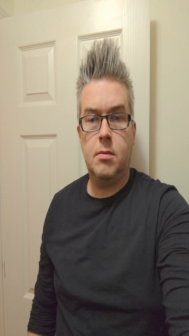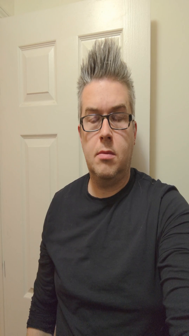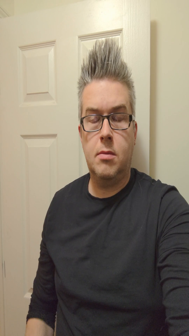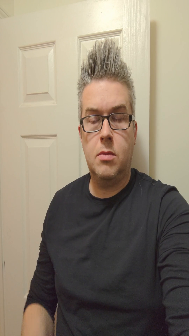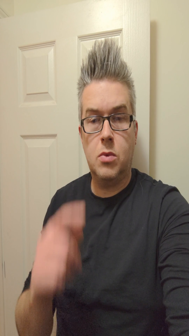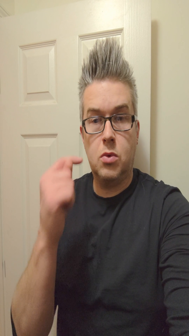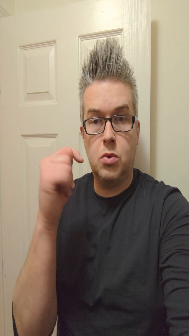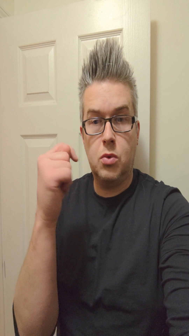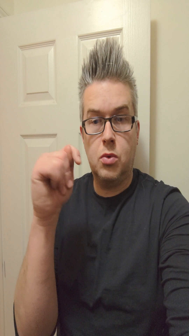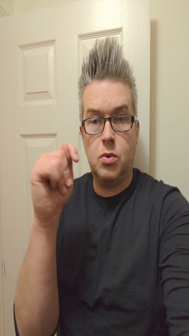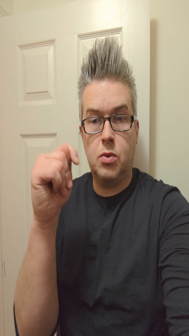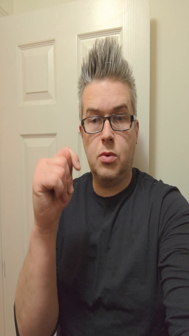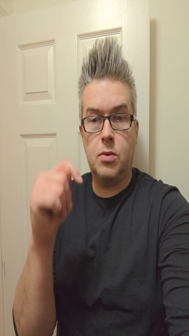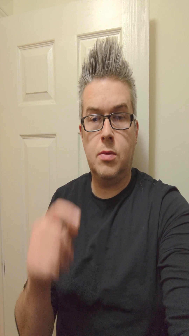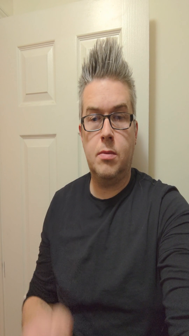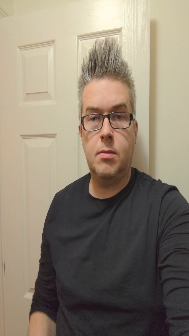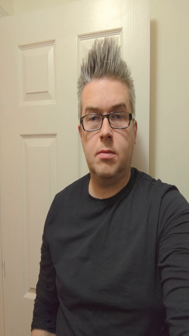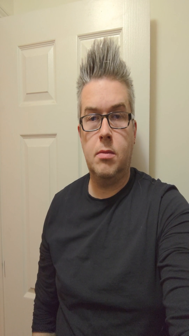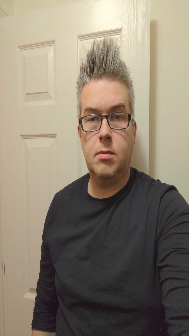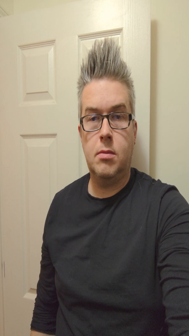toy